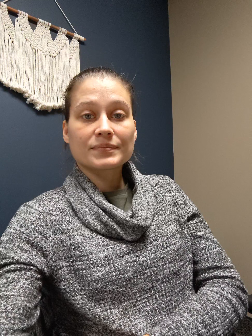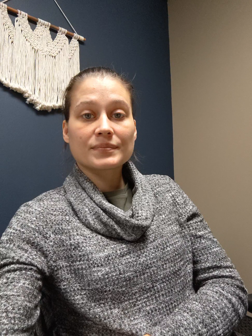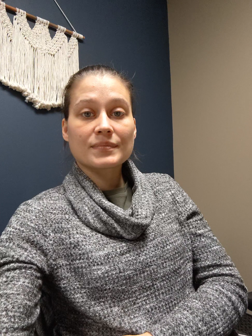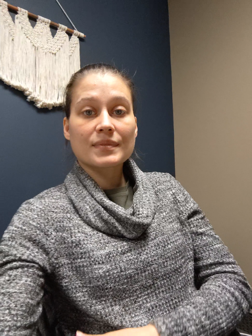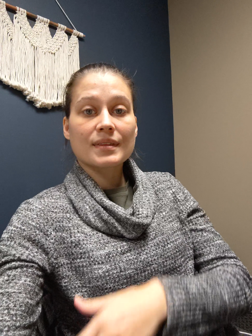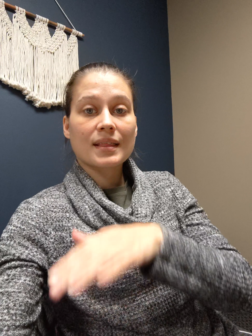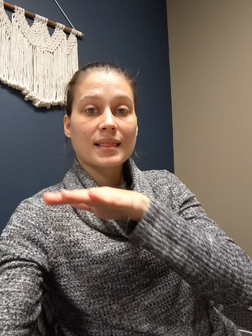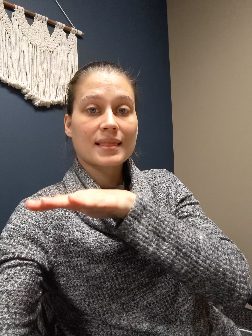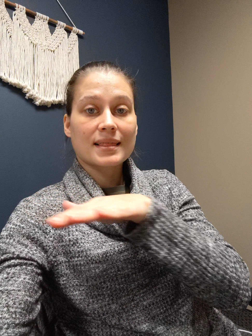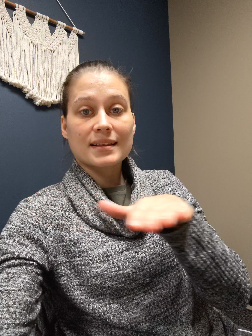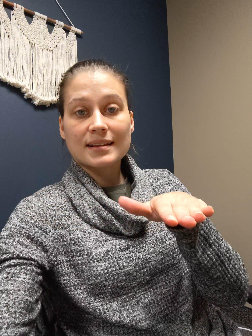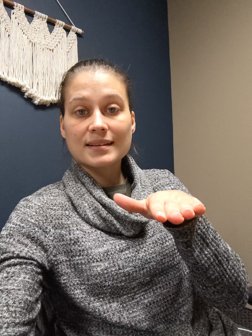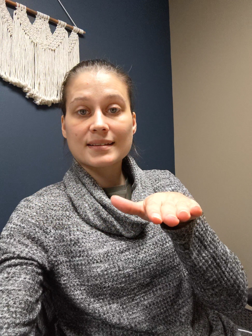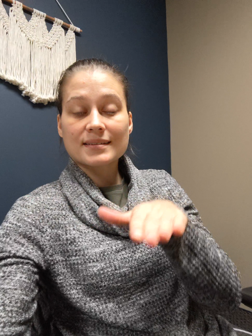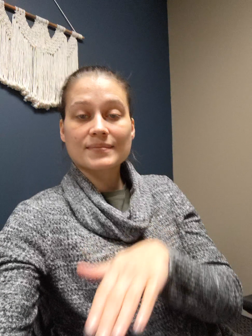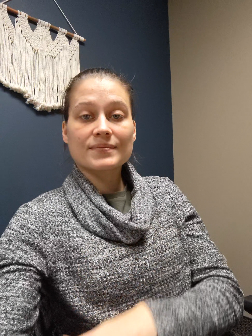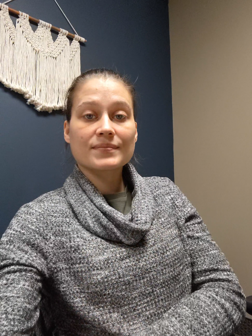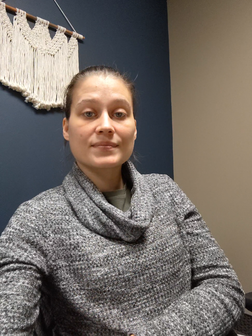clean